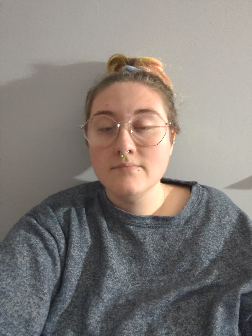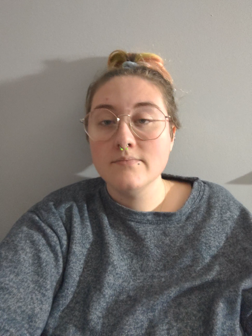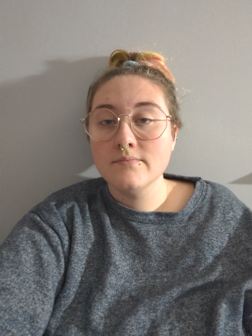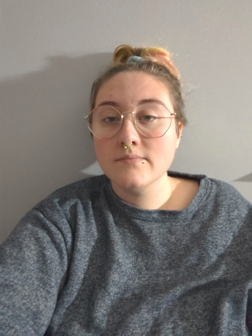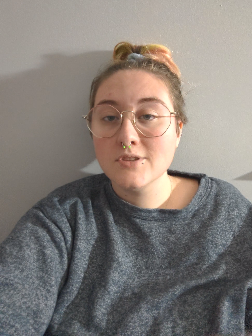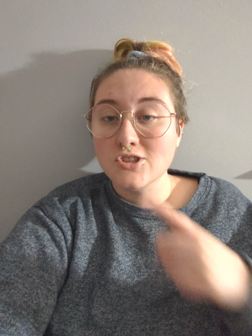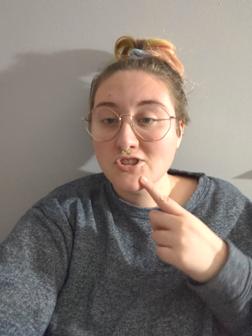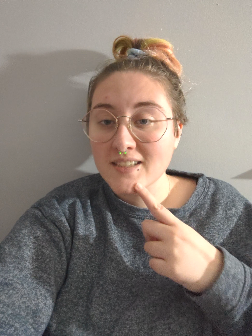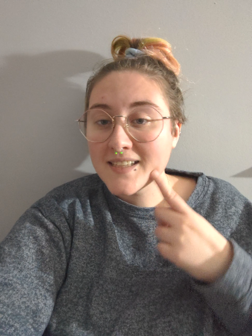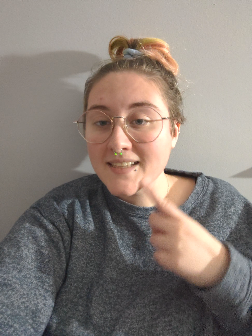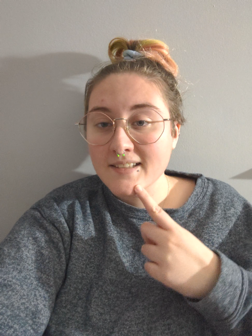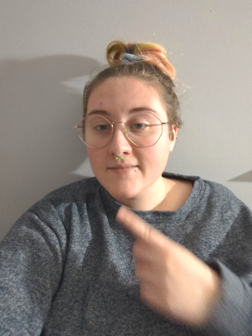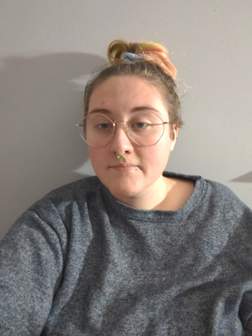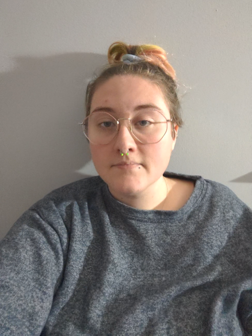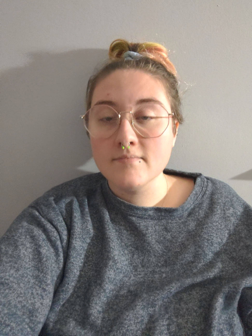chin